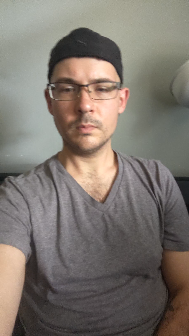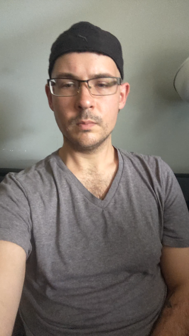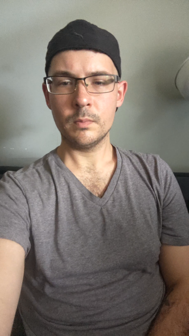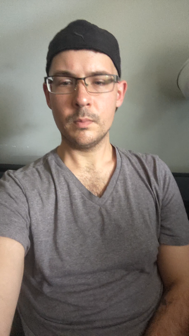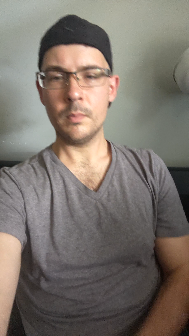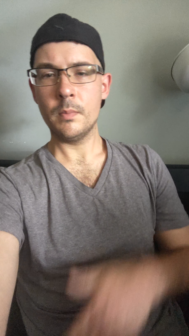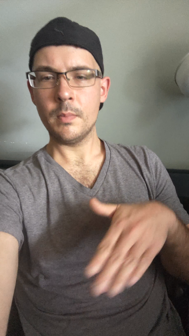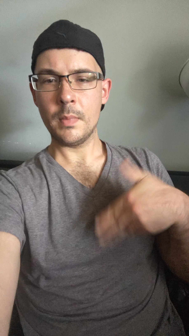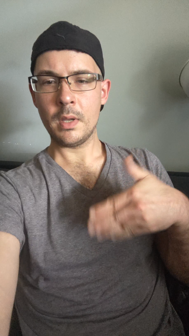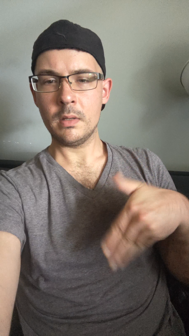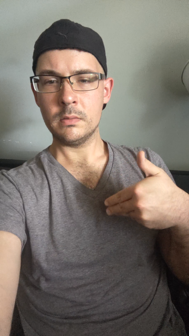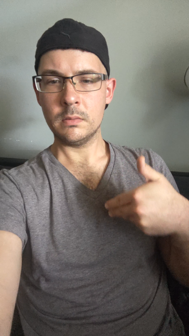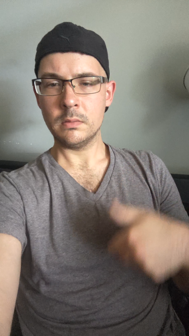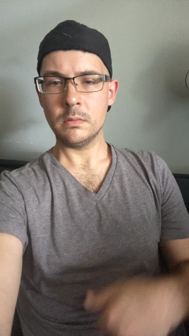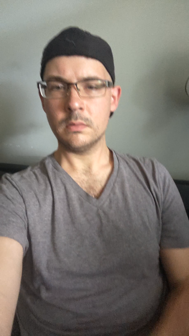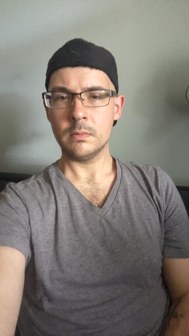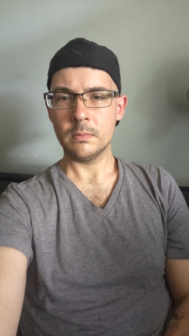pants